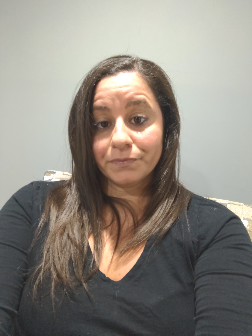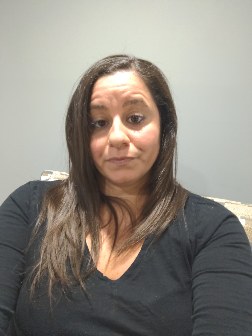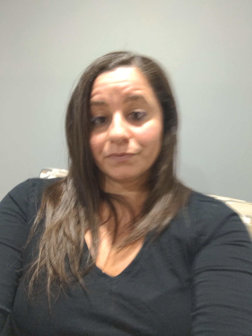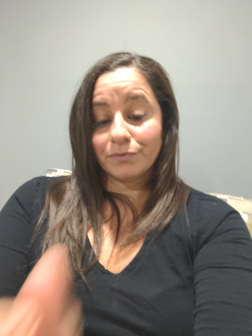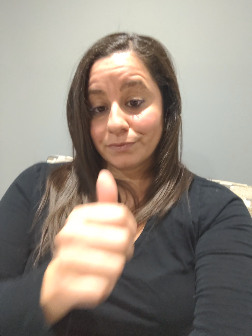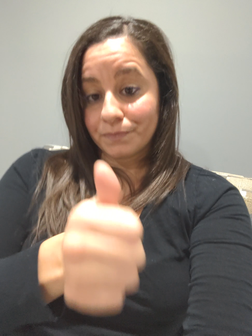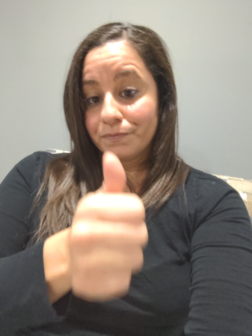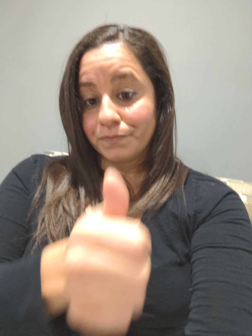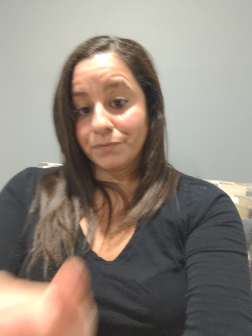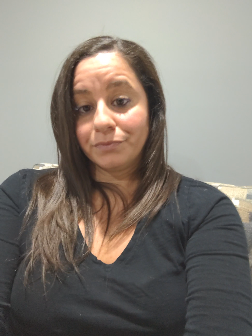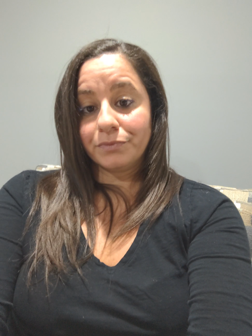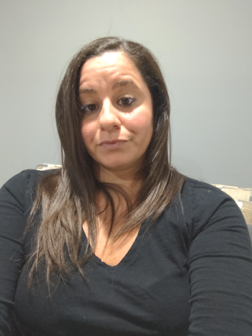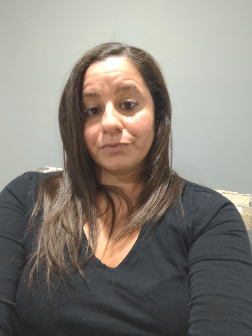yourself